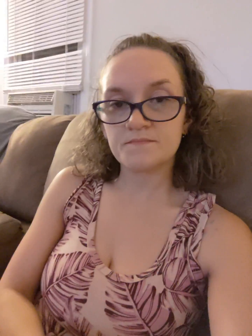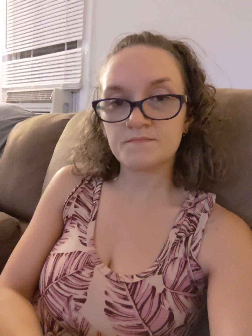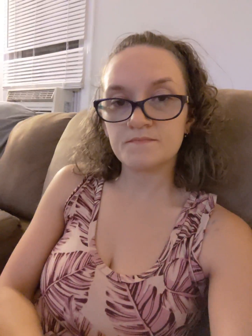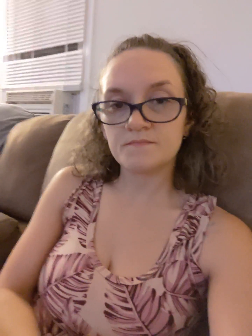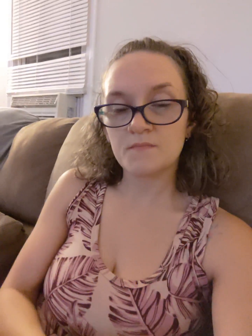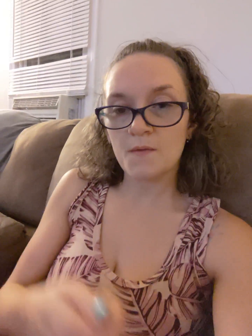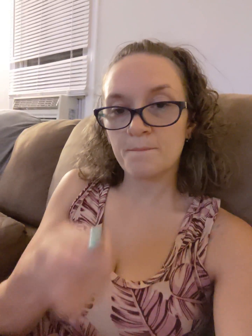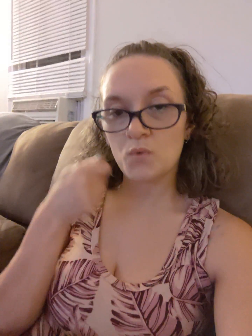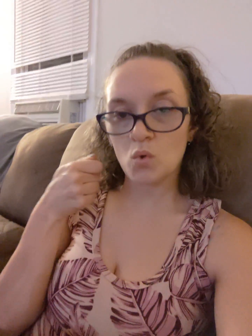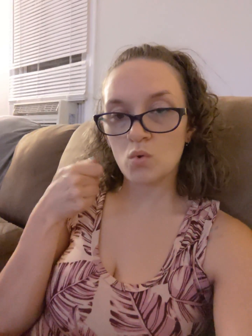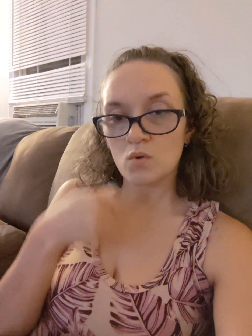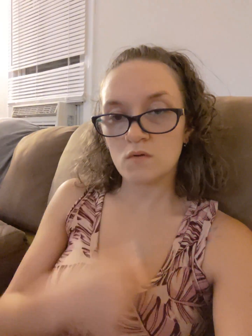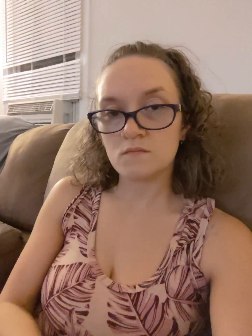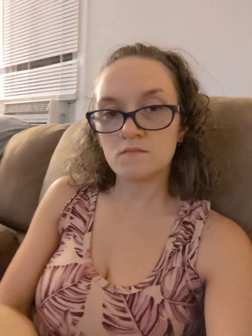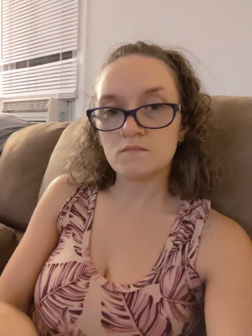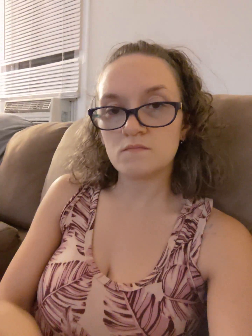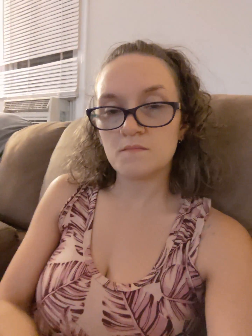pull